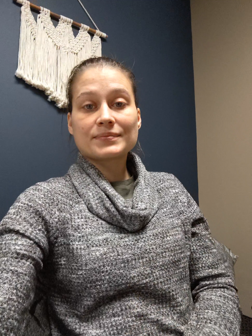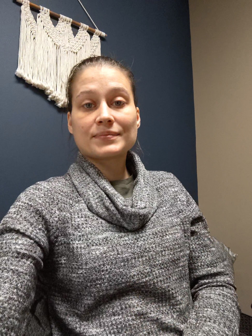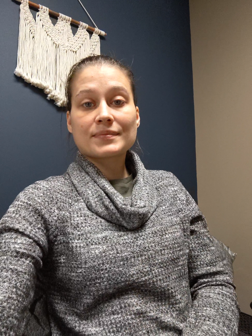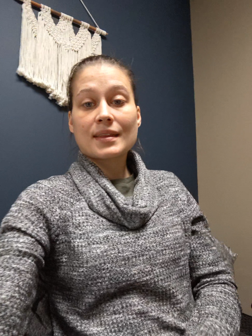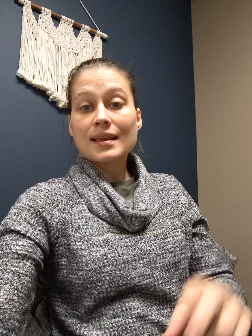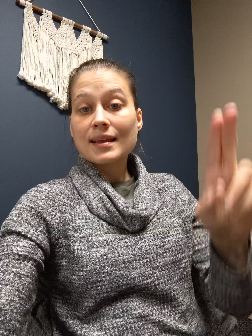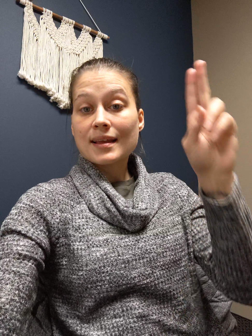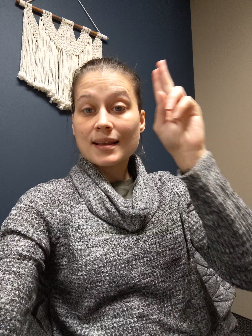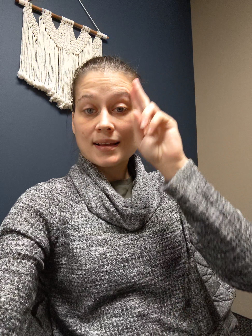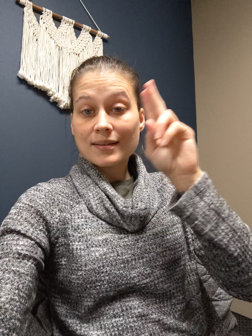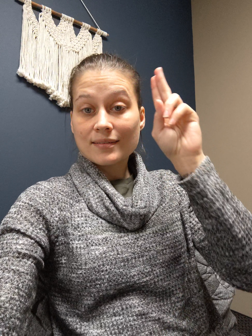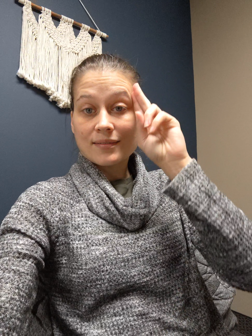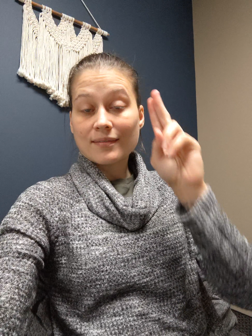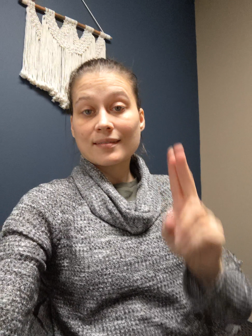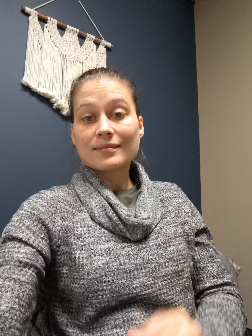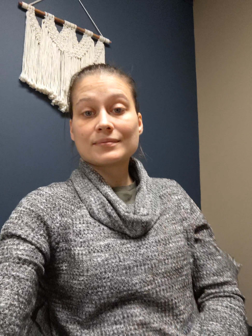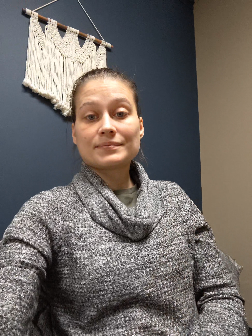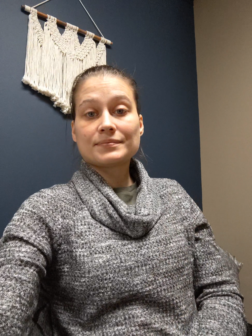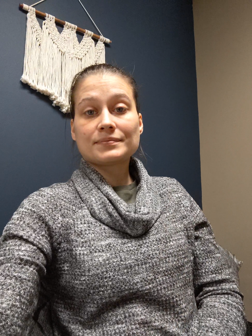uncle